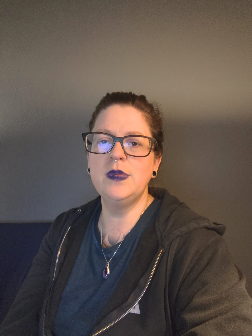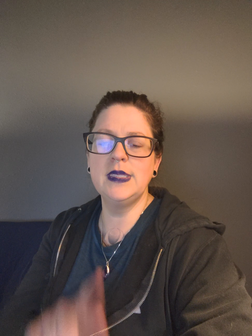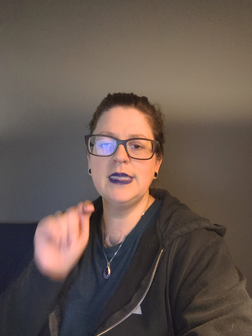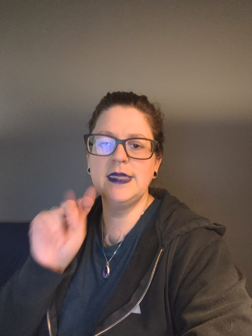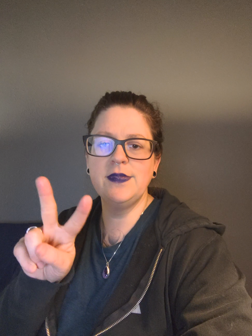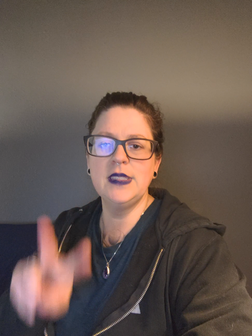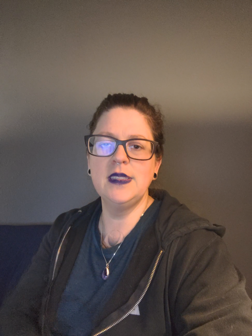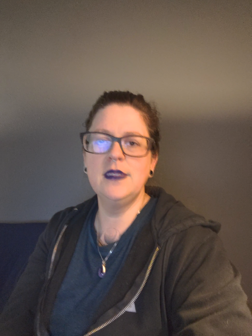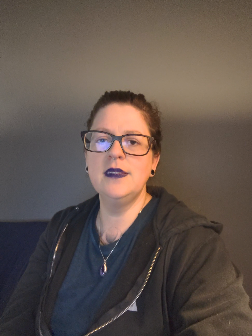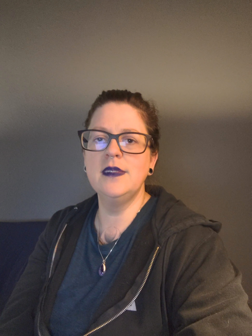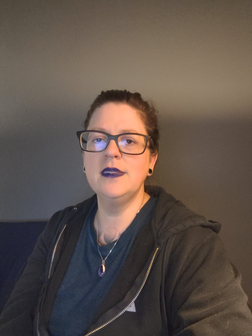TV